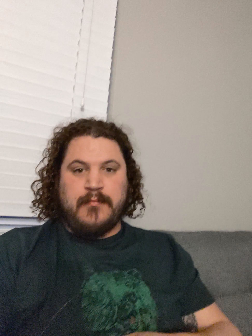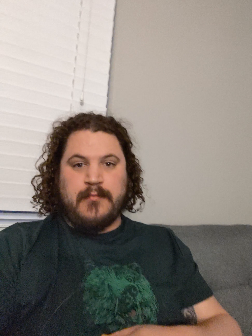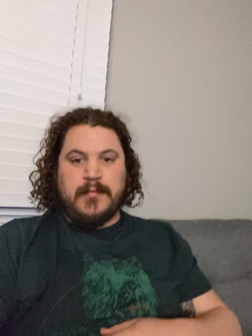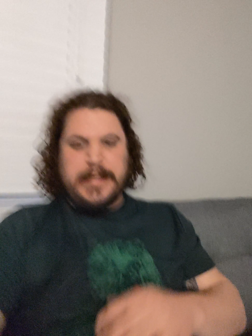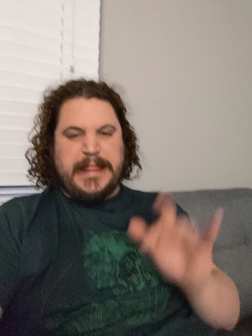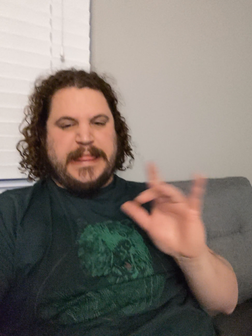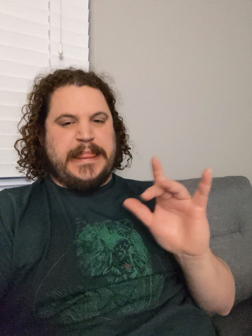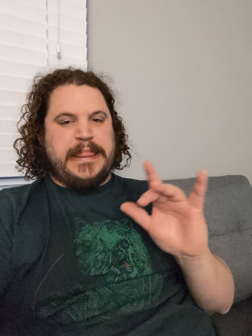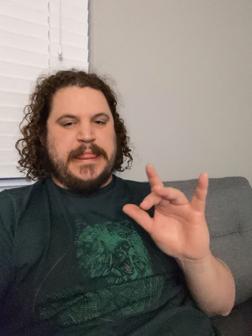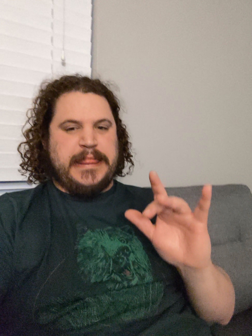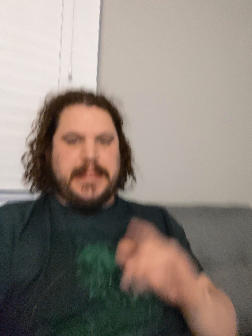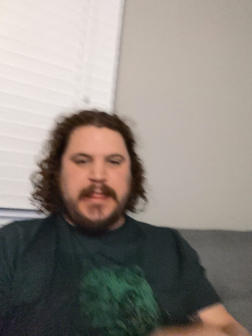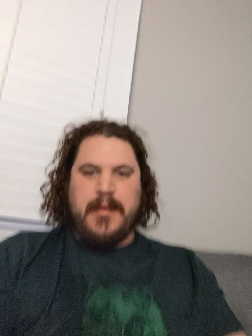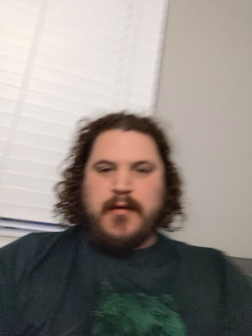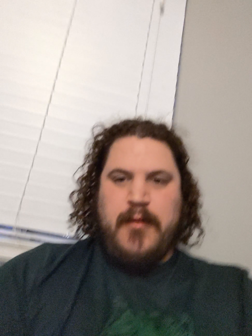yucky